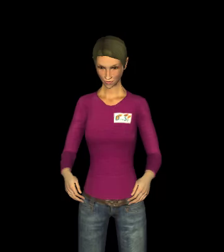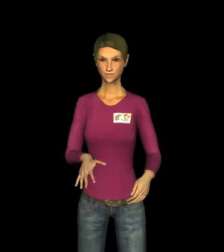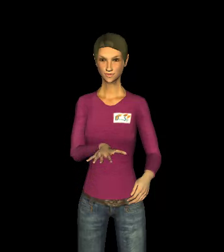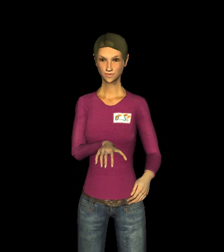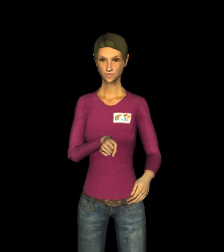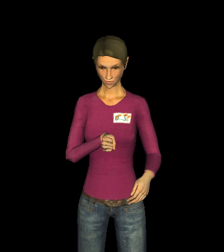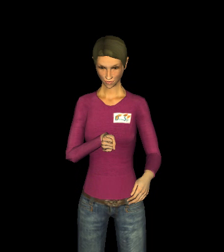يأخذ